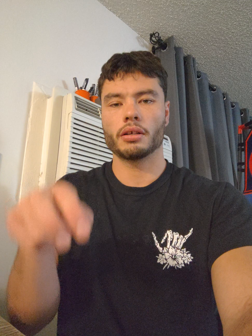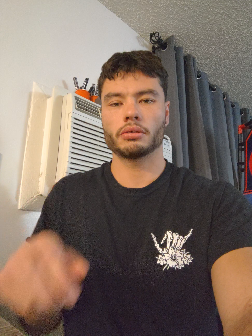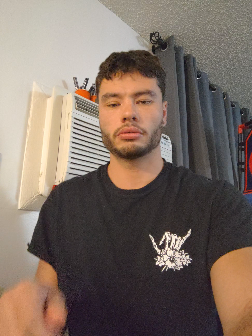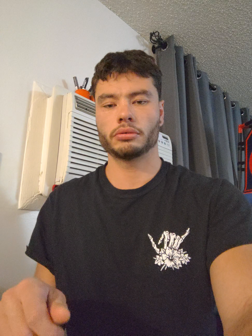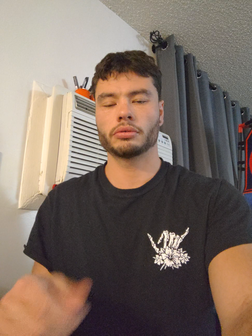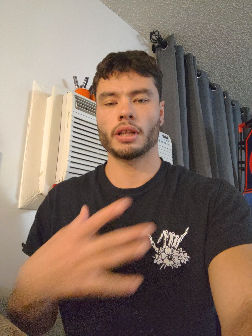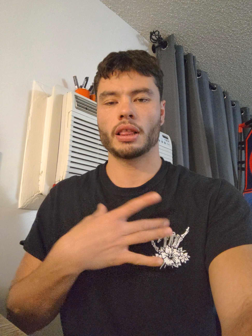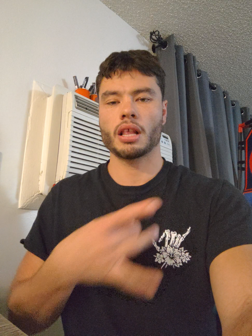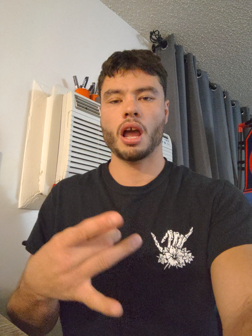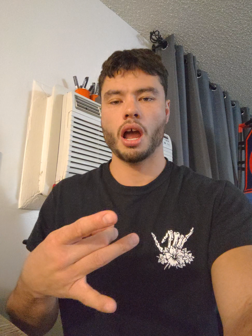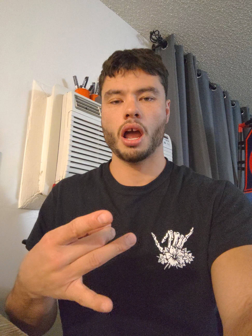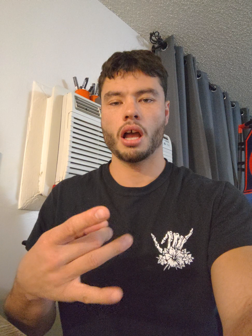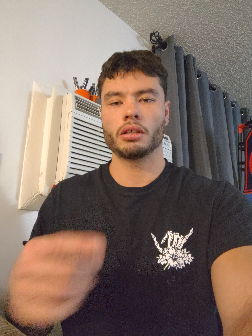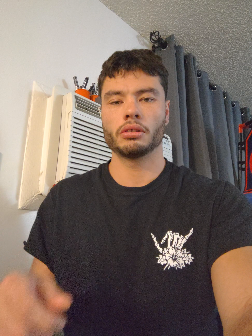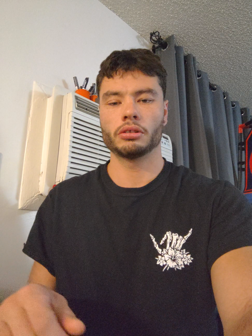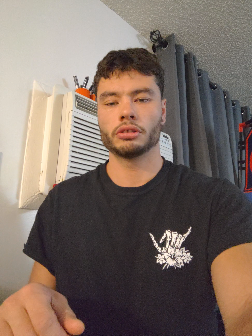like